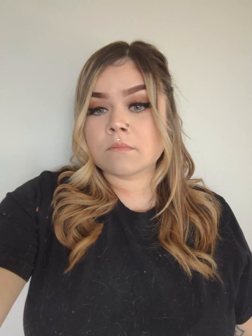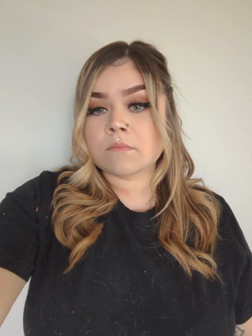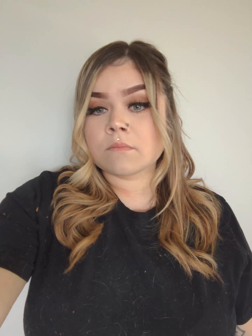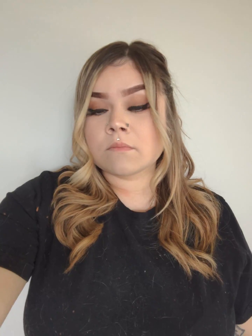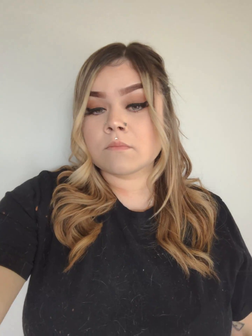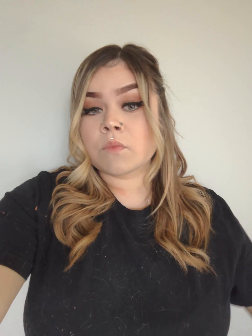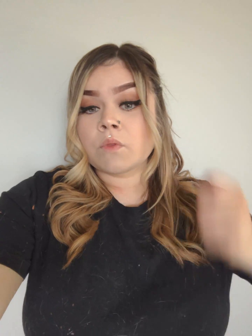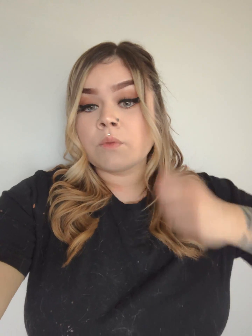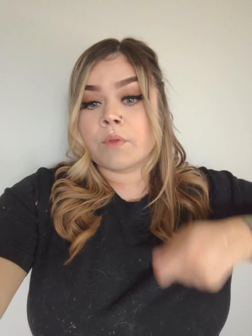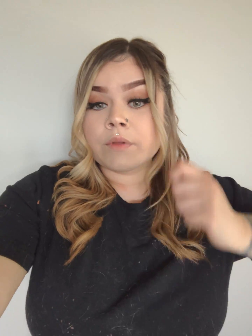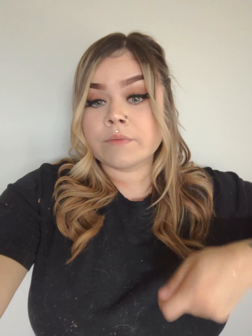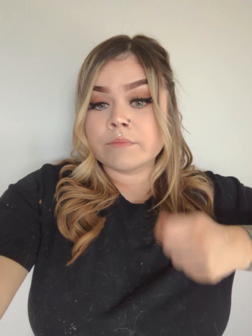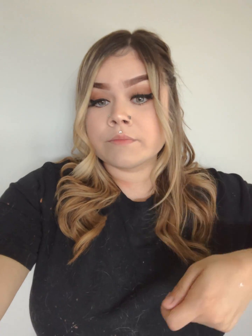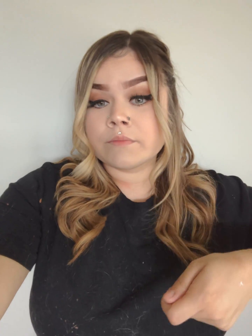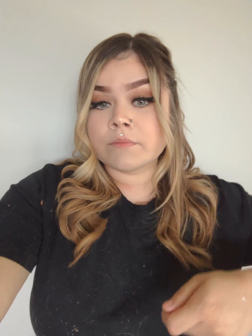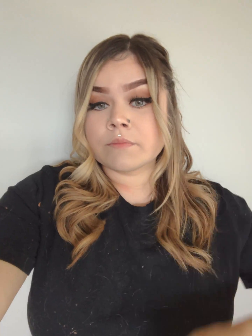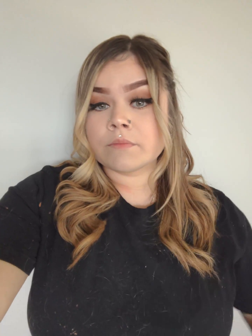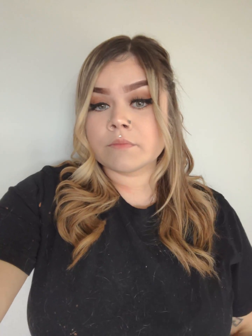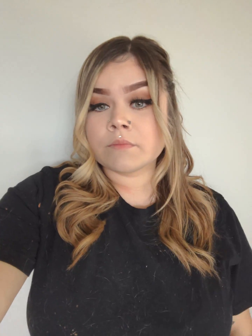cart